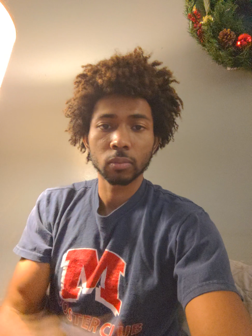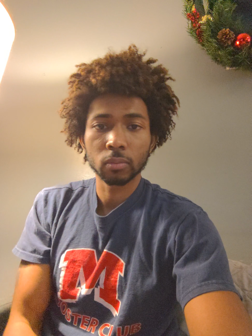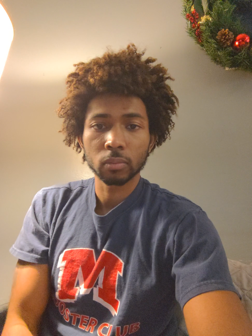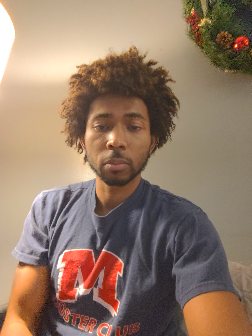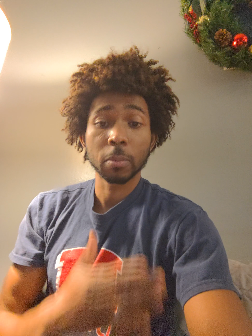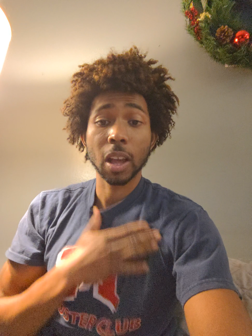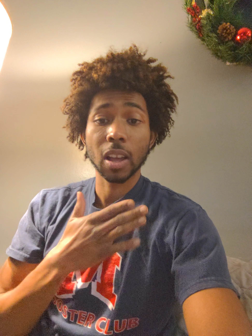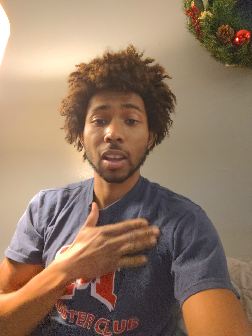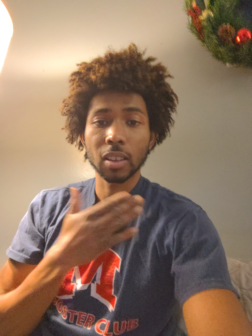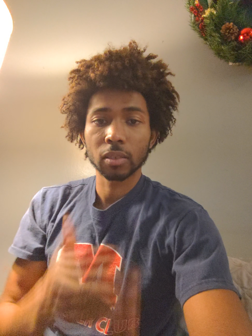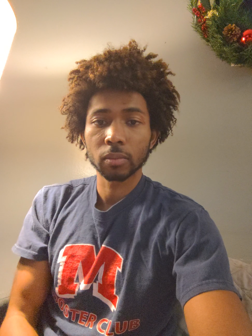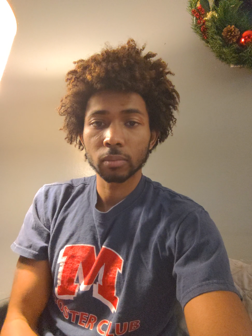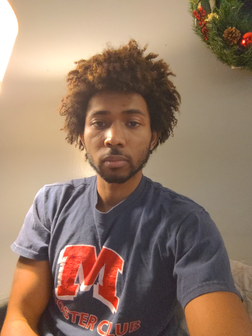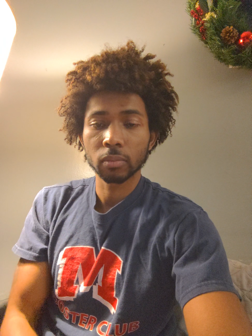happy